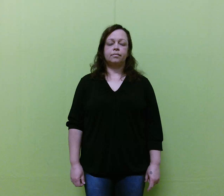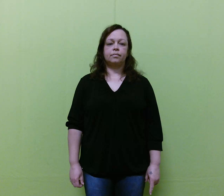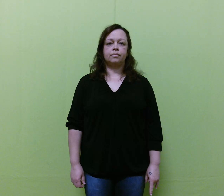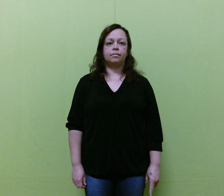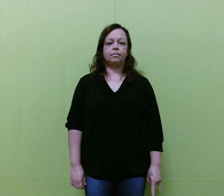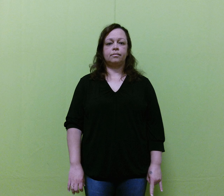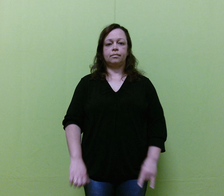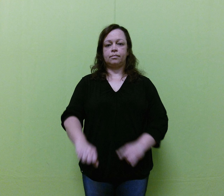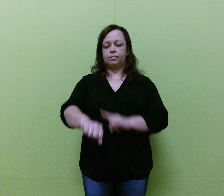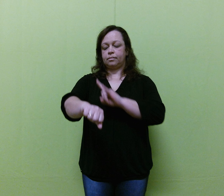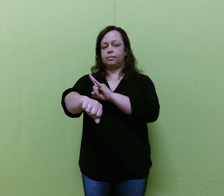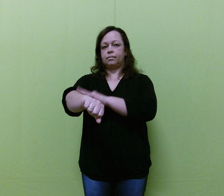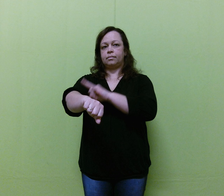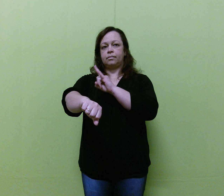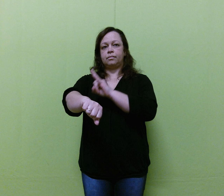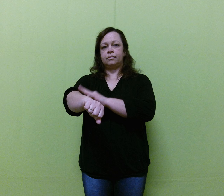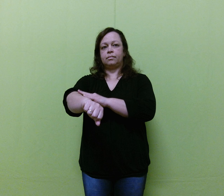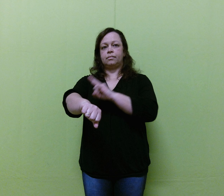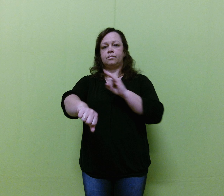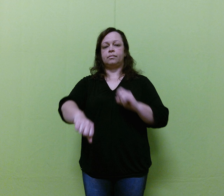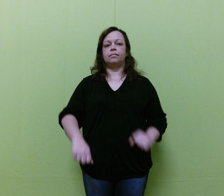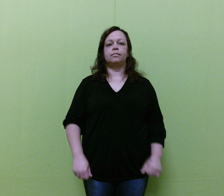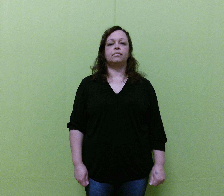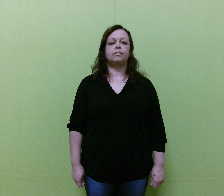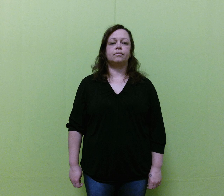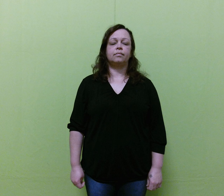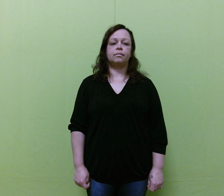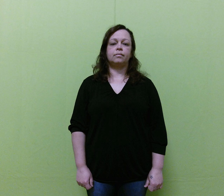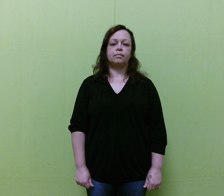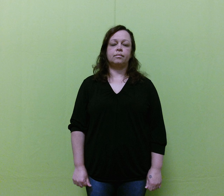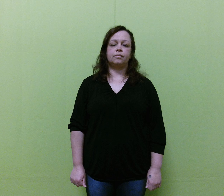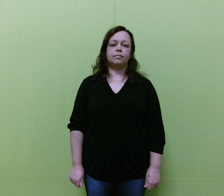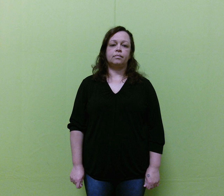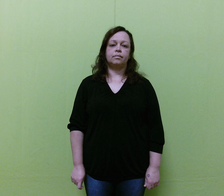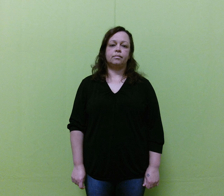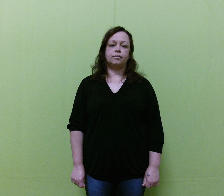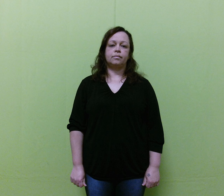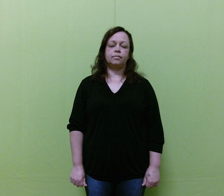banheiro